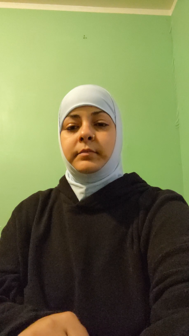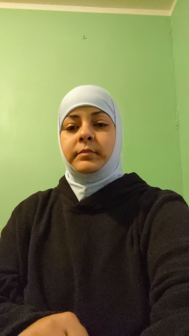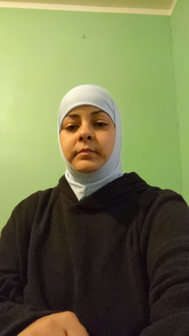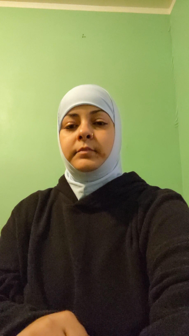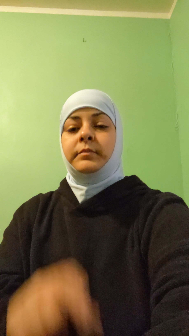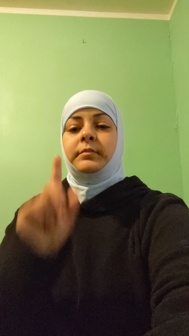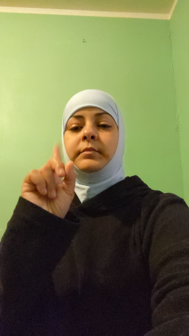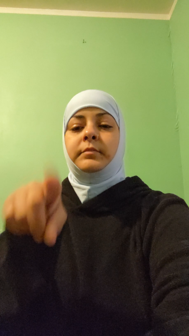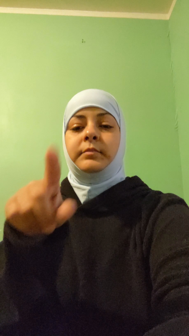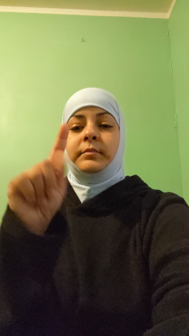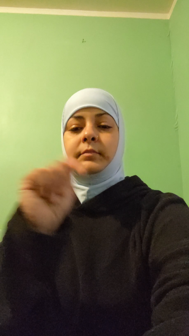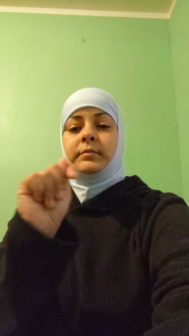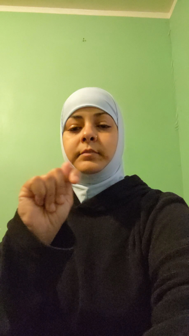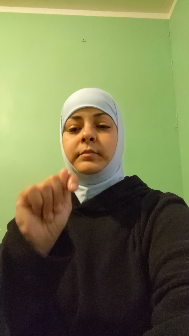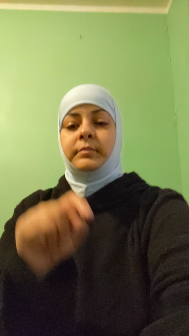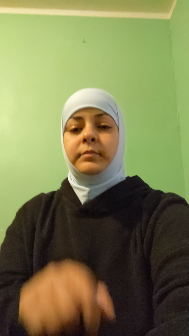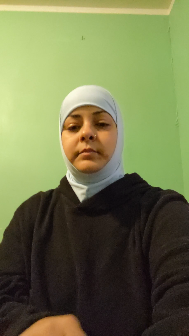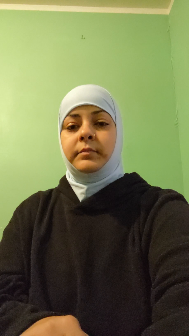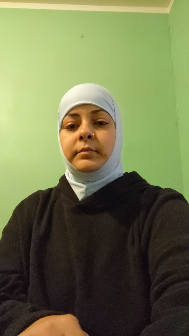go potty